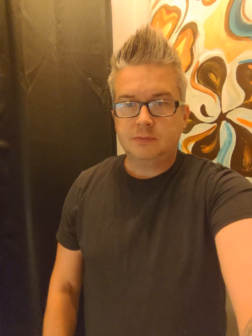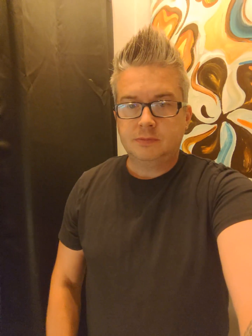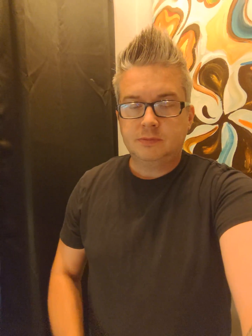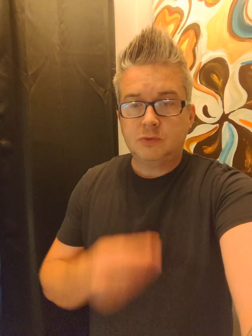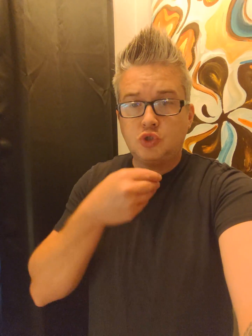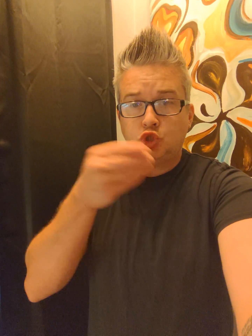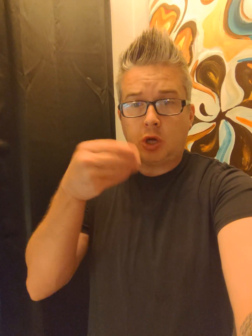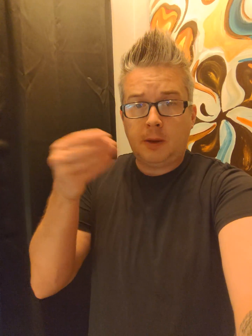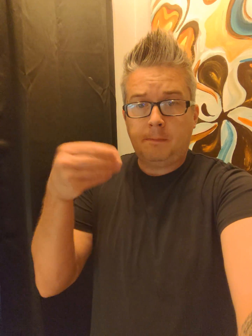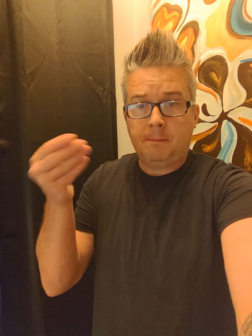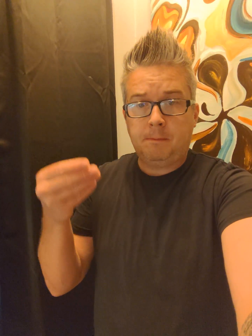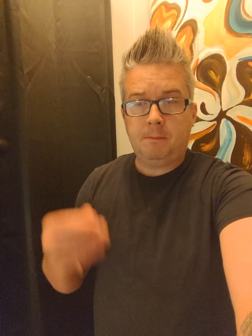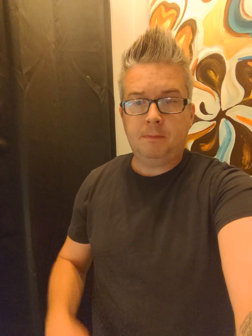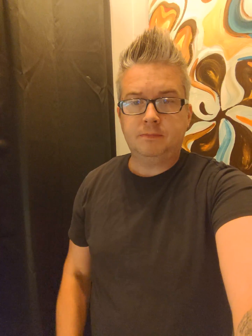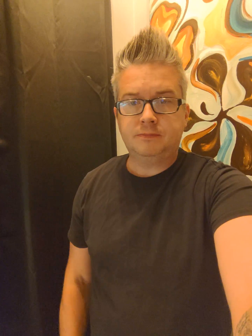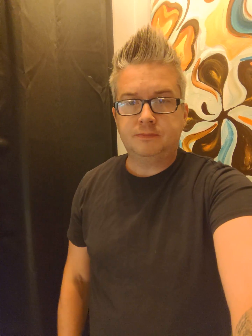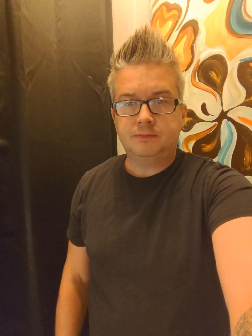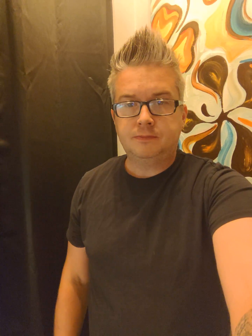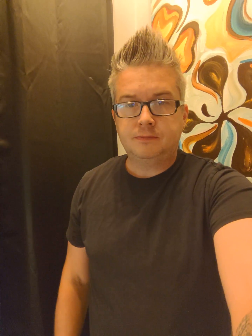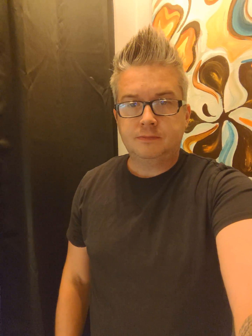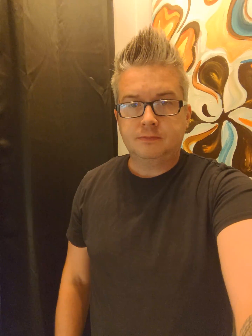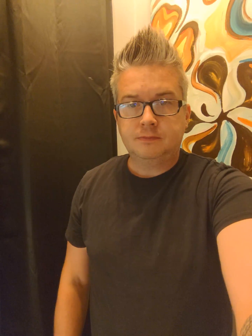shopping